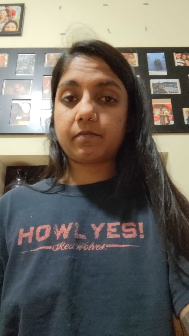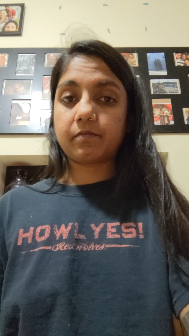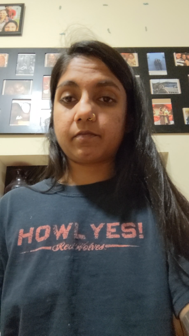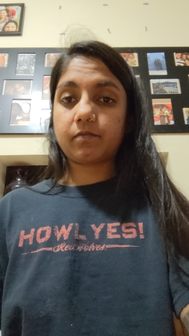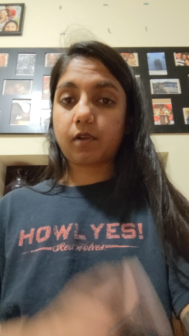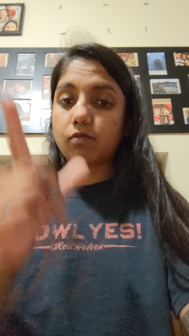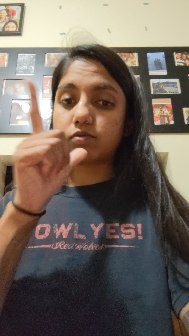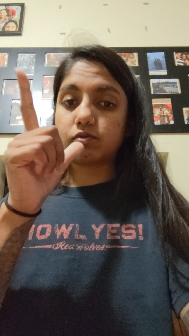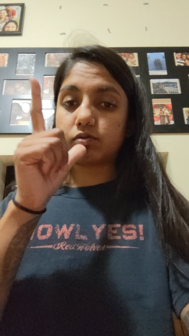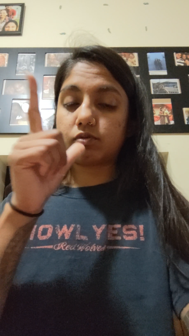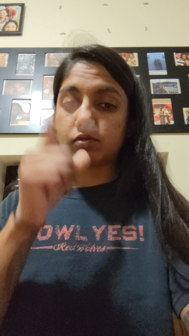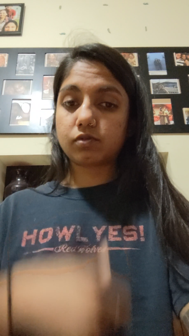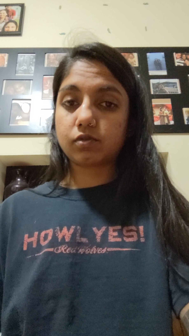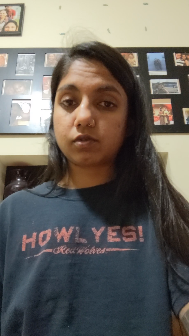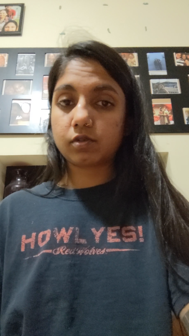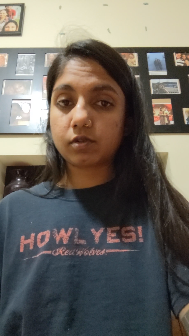lunch